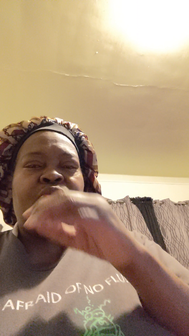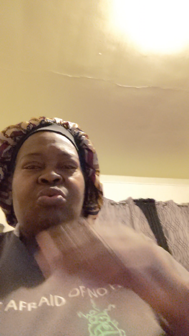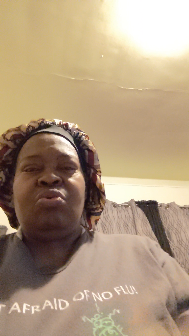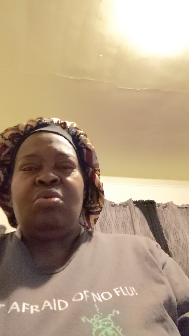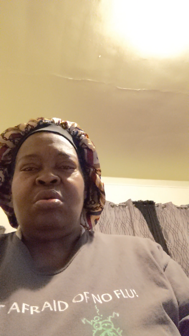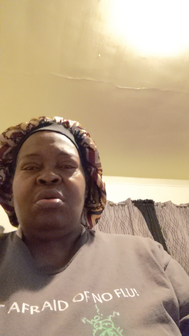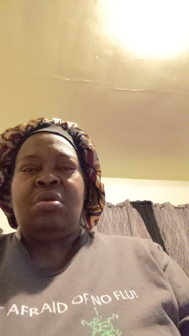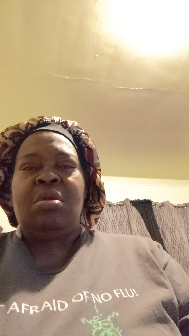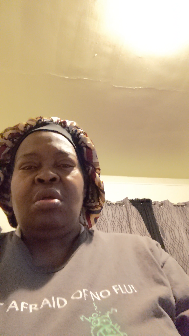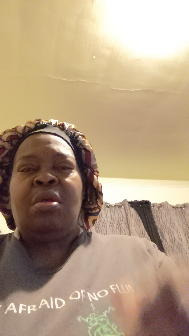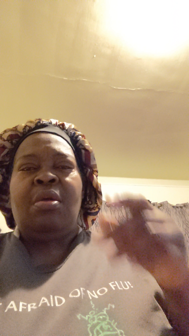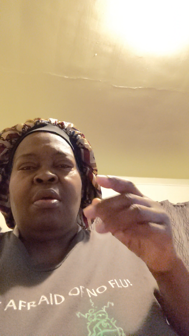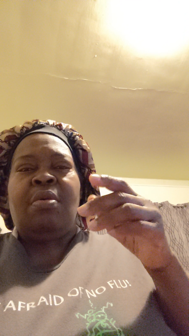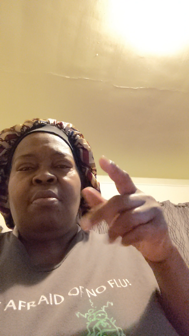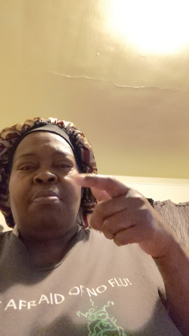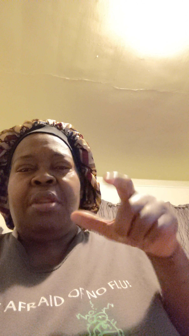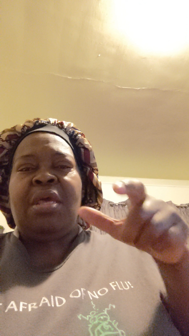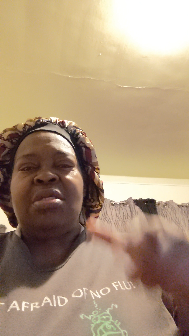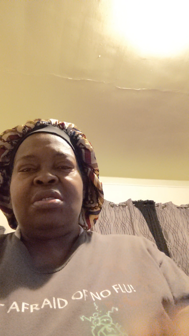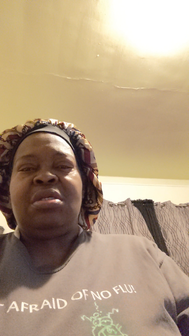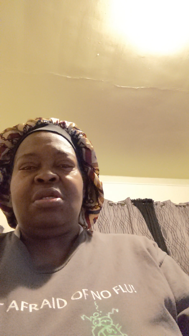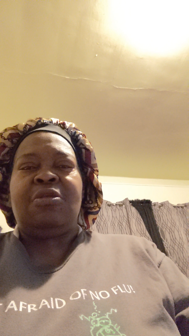plate